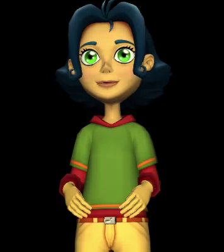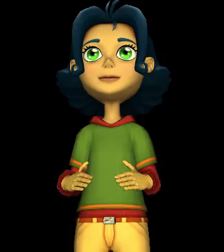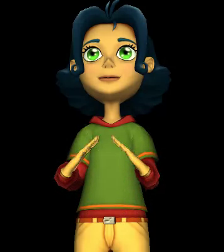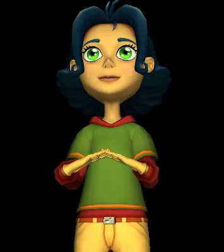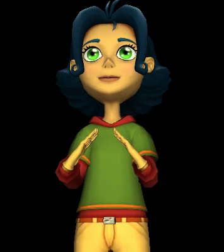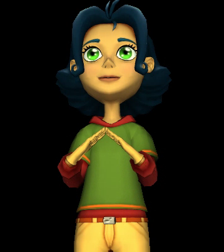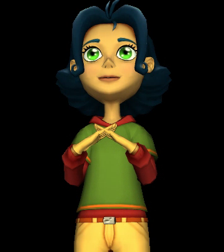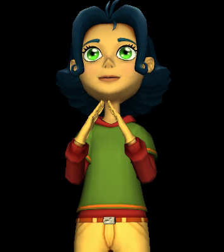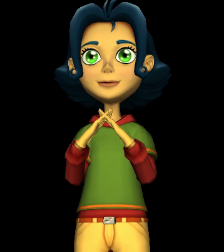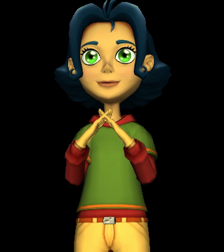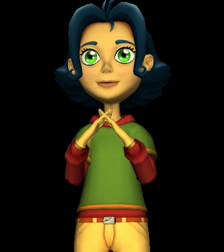جبل